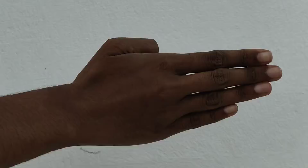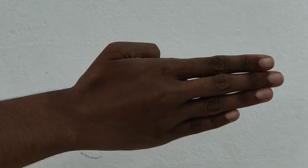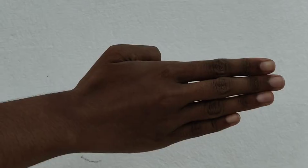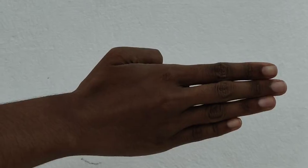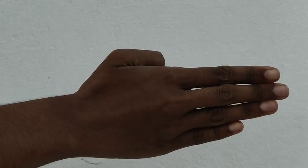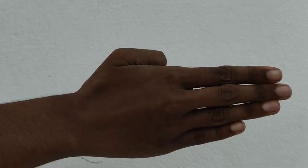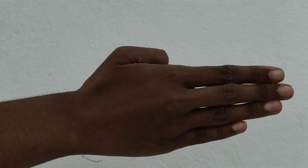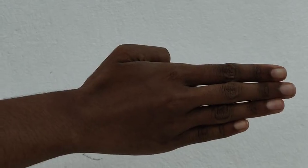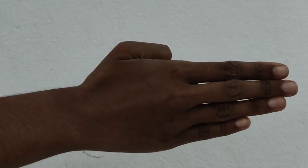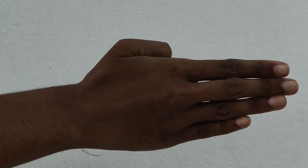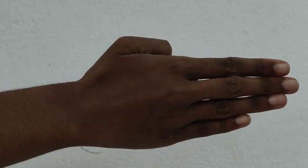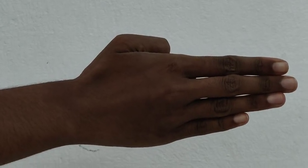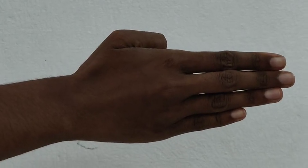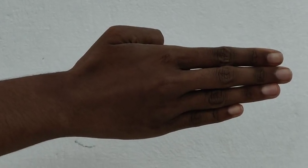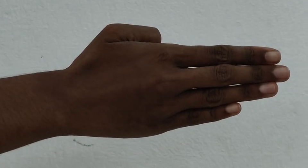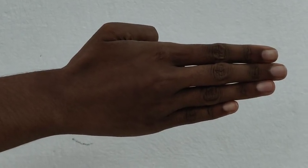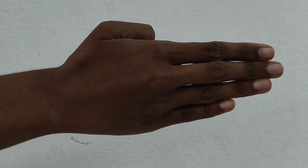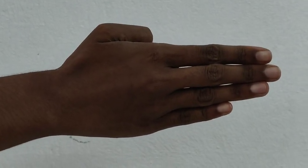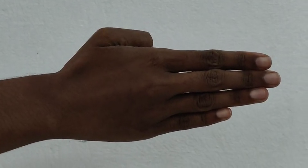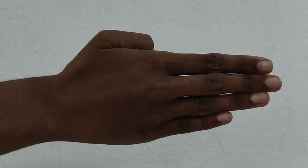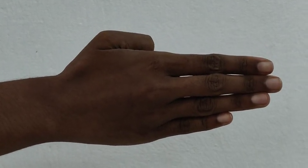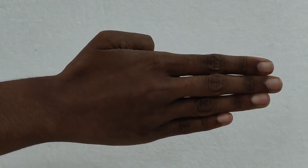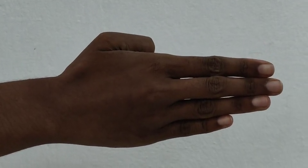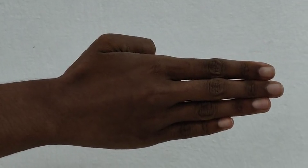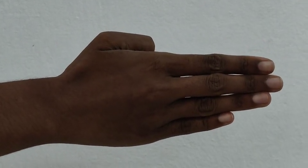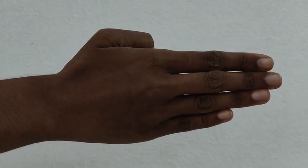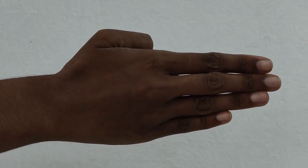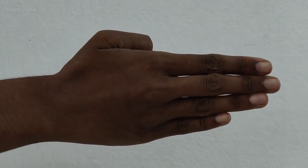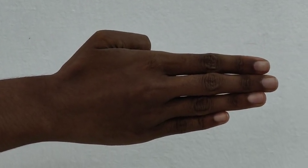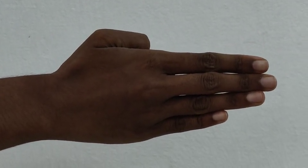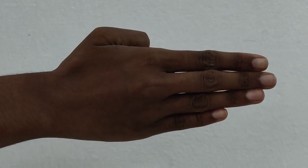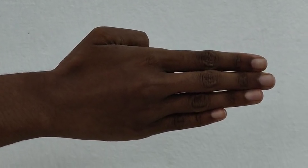അ